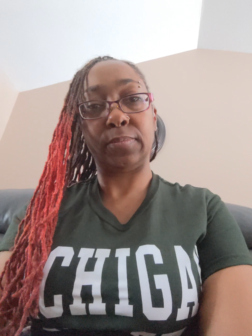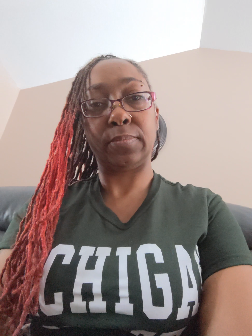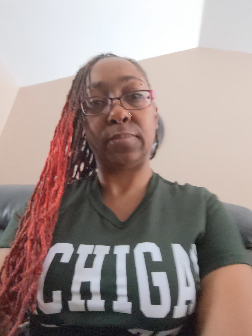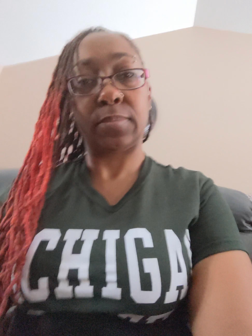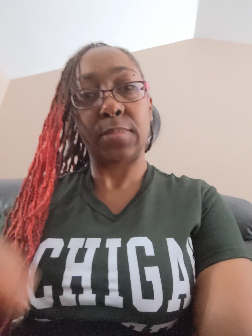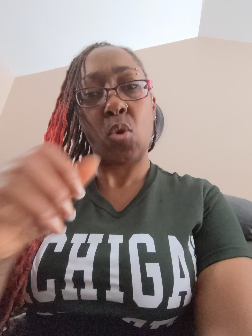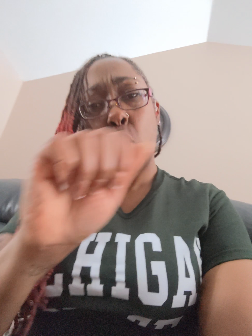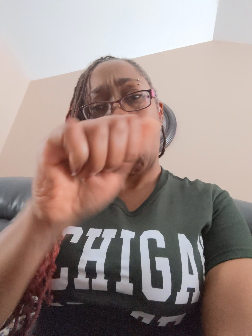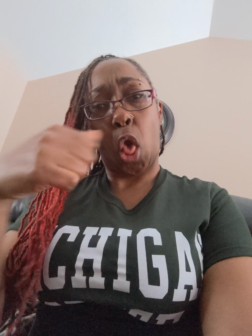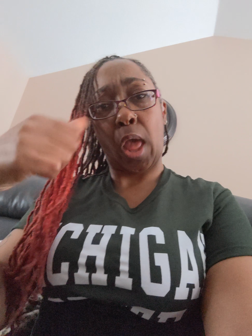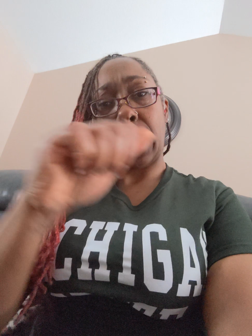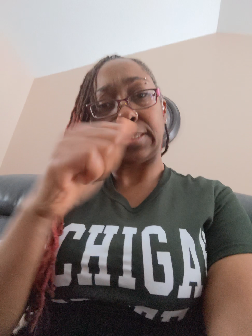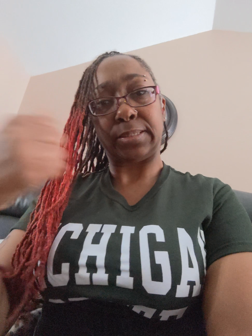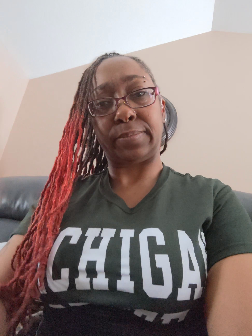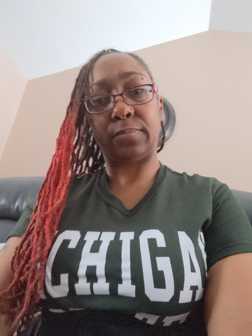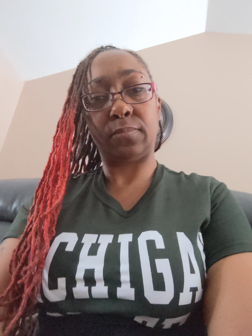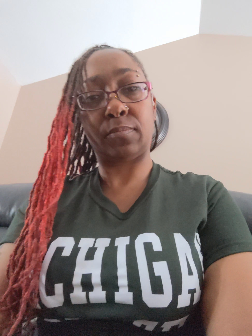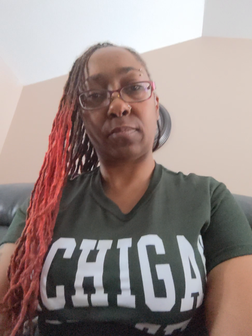closet